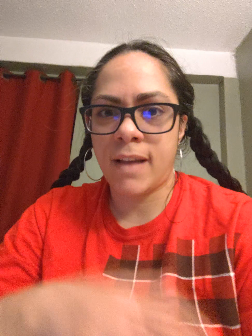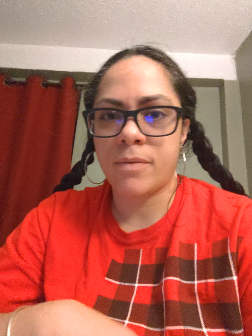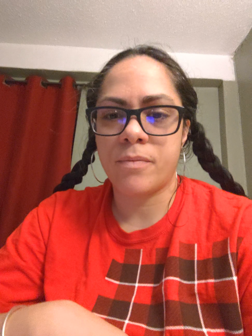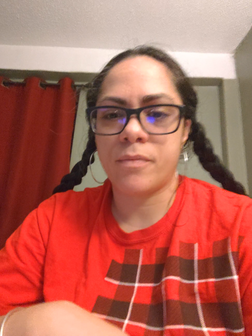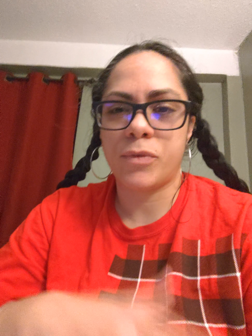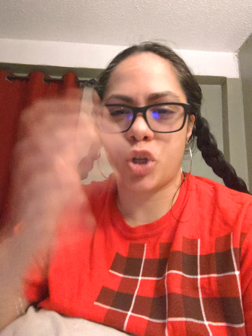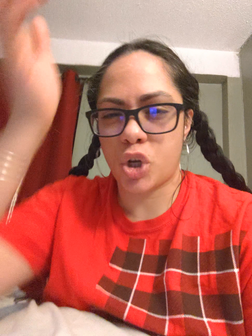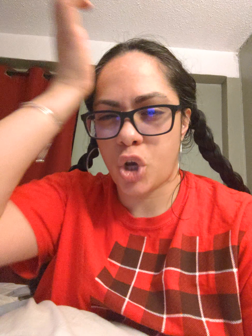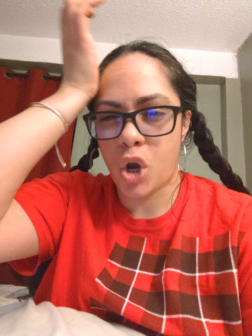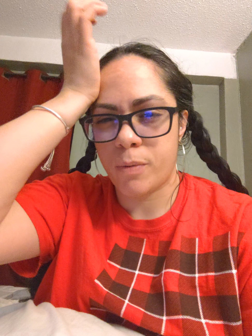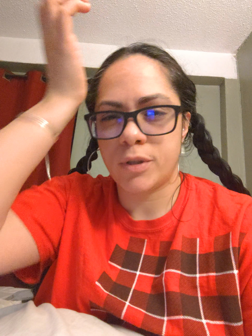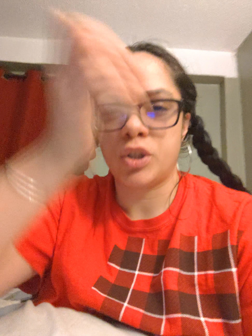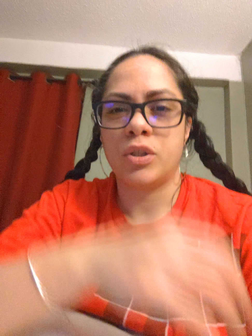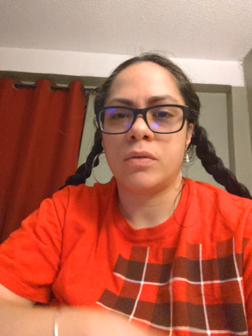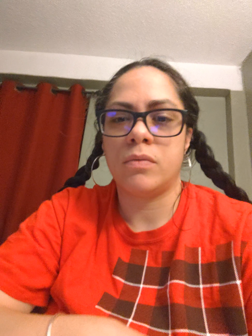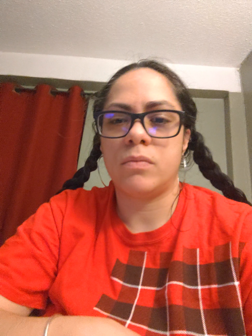garbage